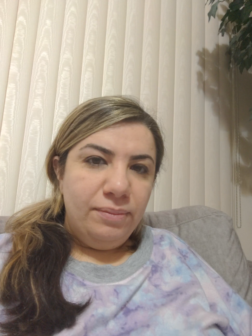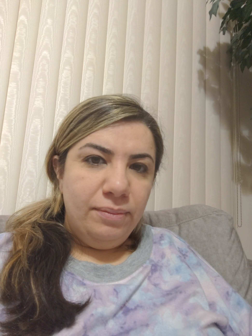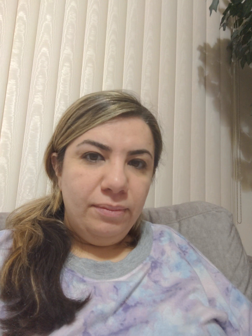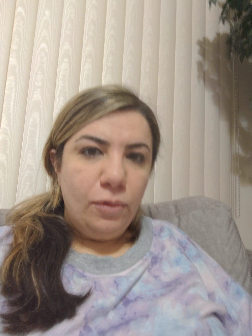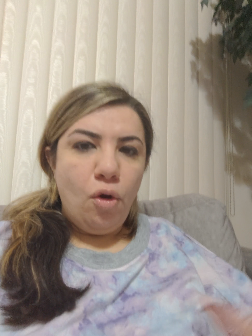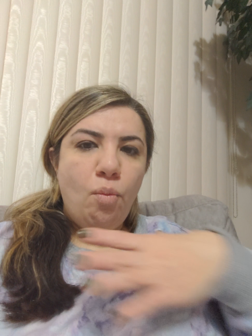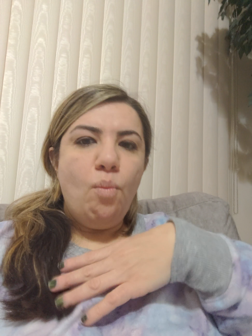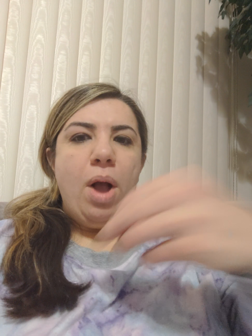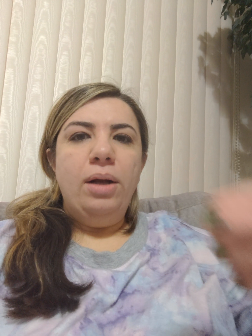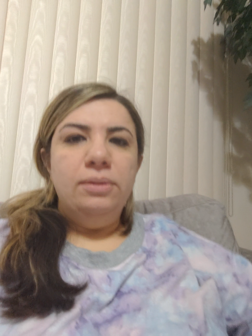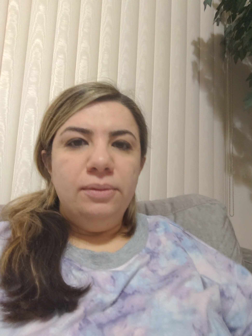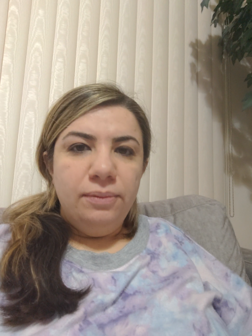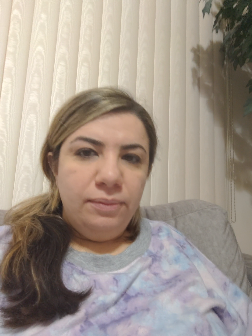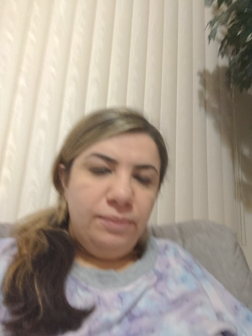white